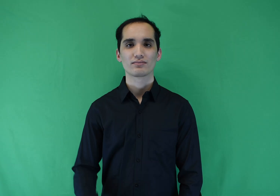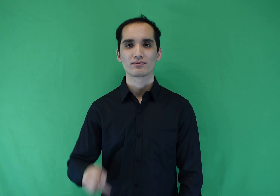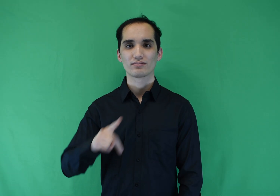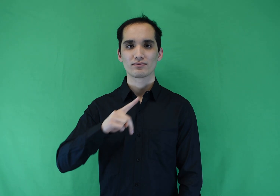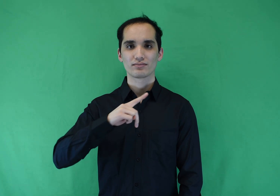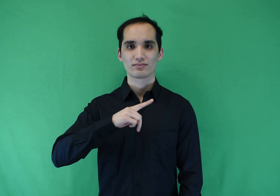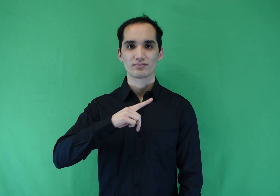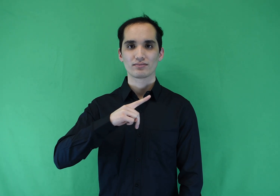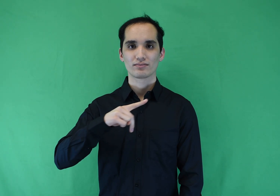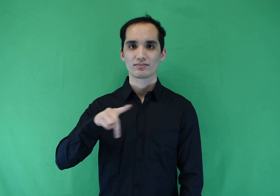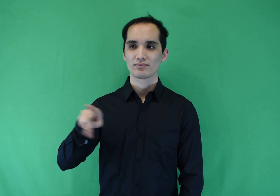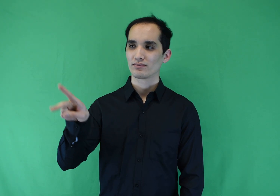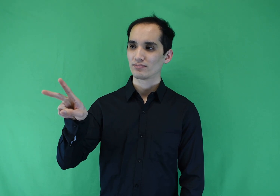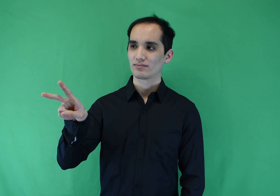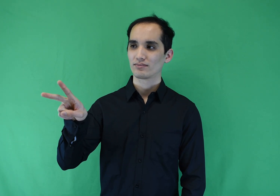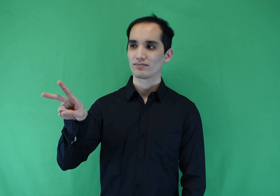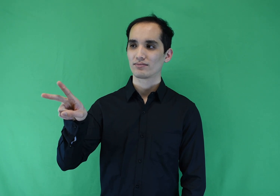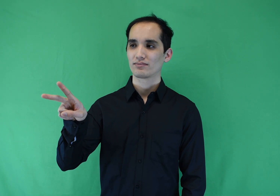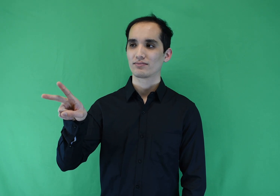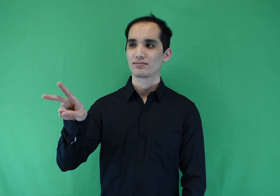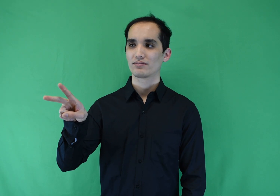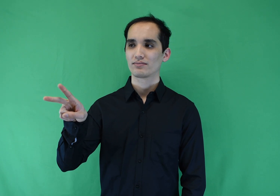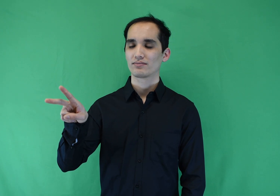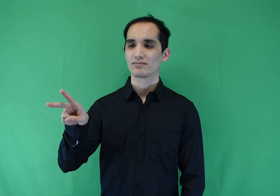su